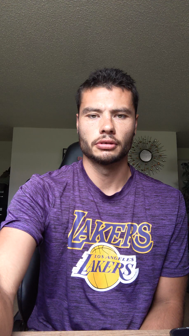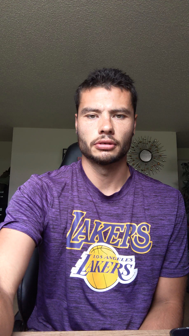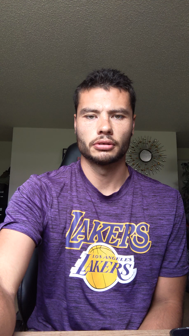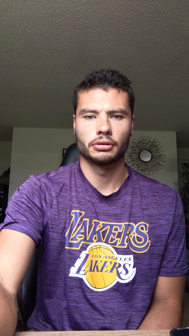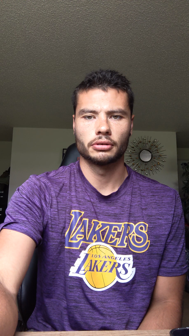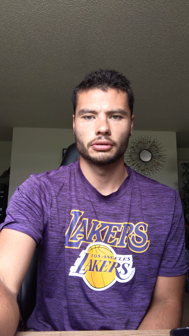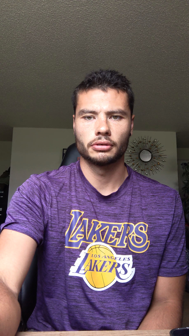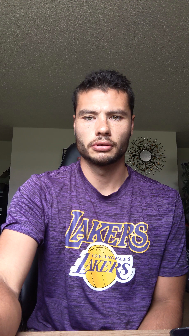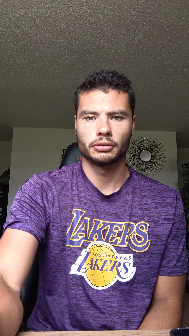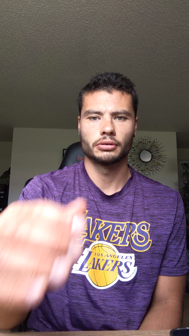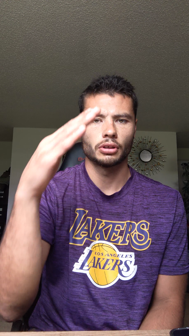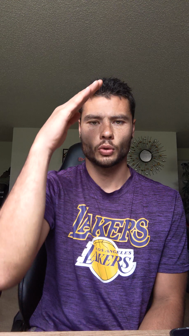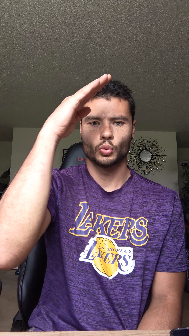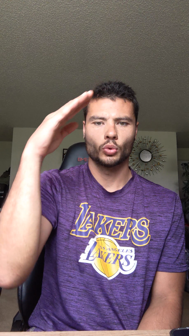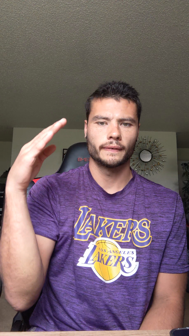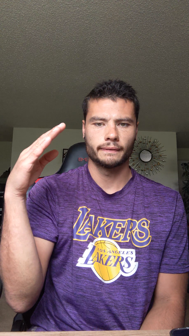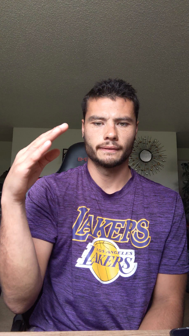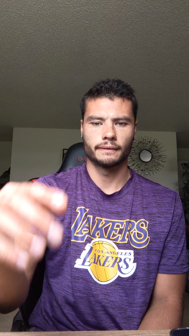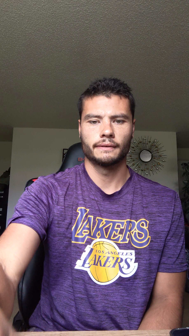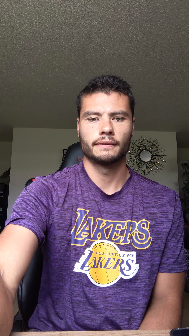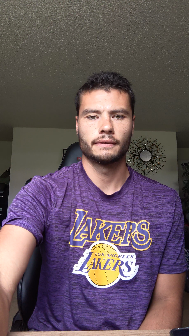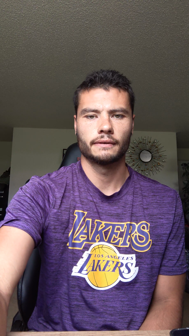roof